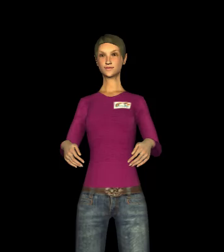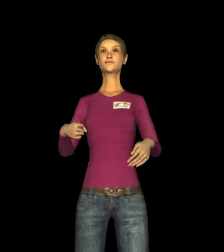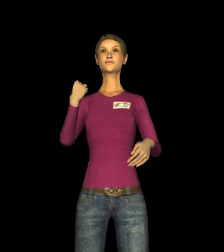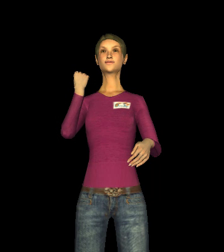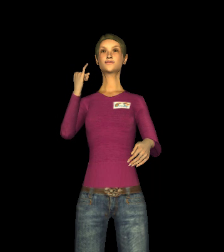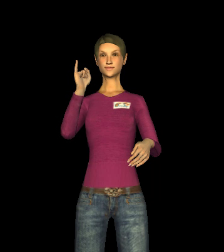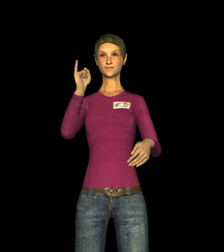إذا